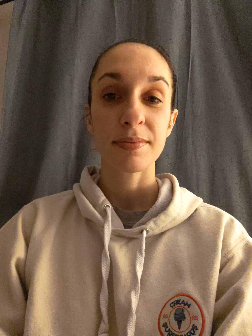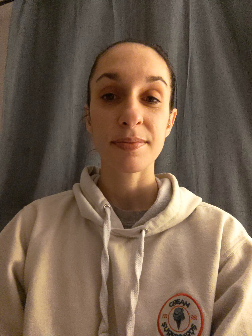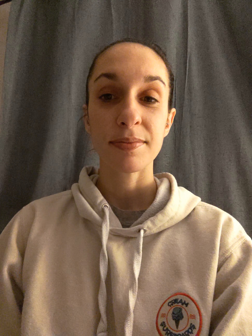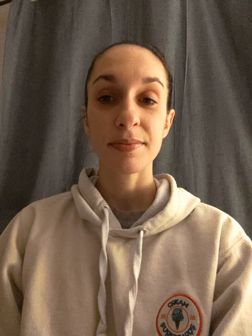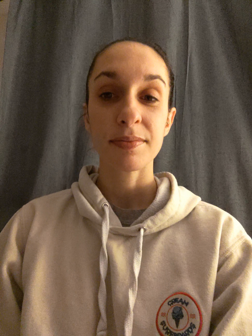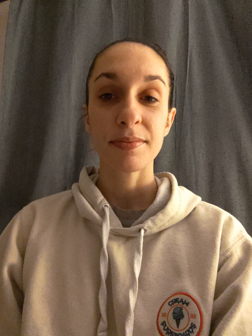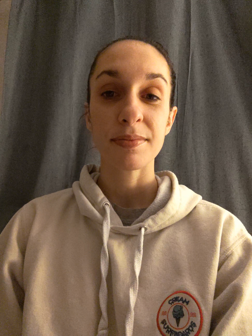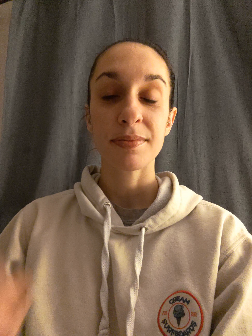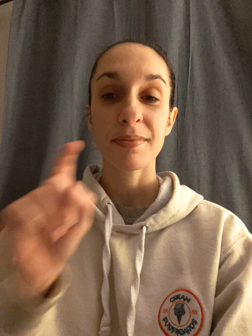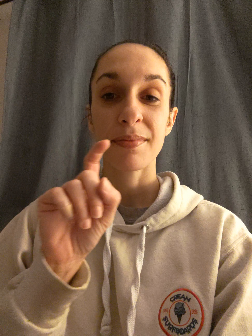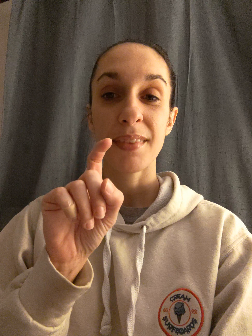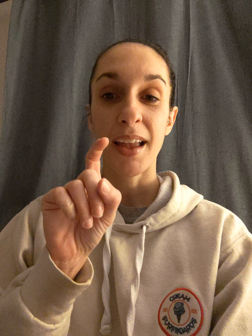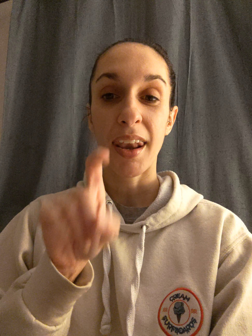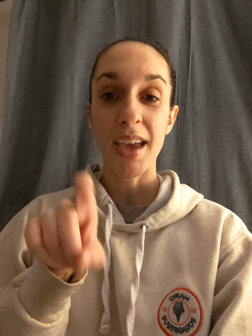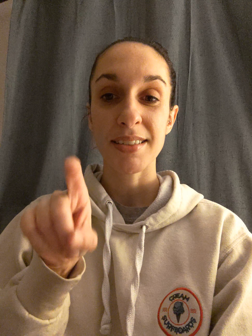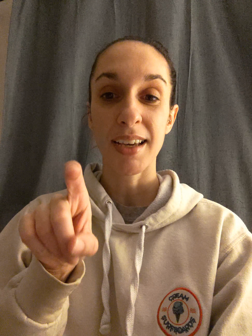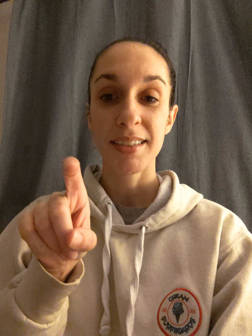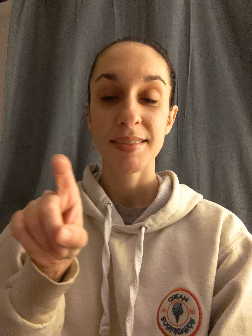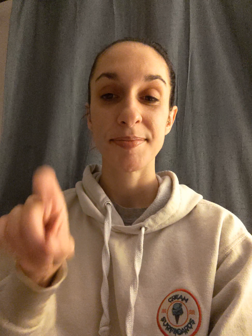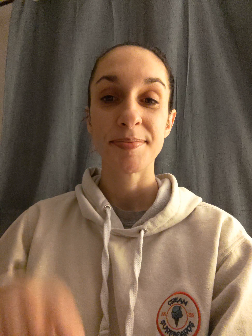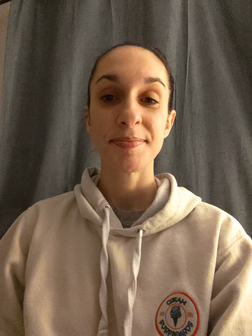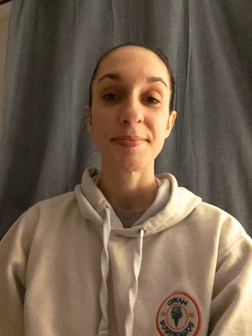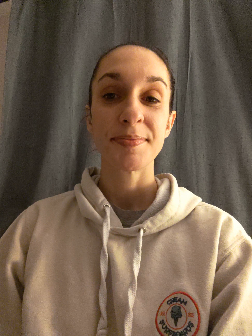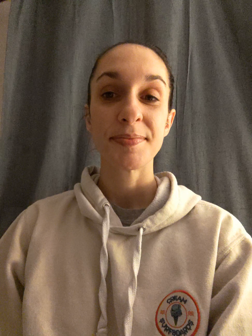closet